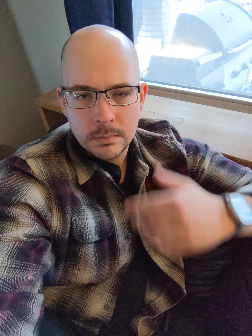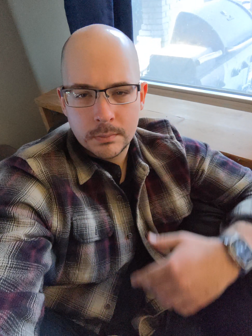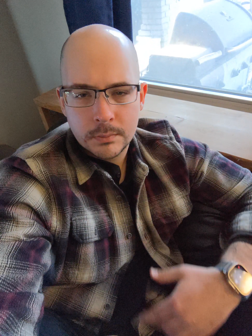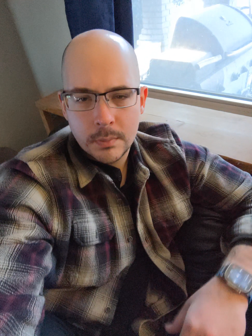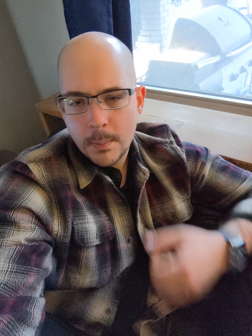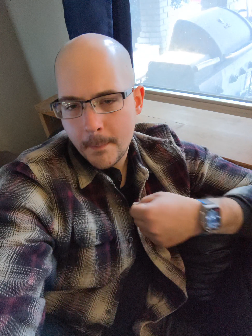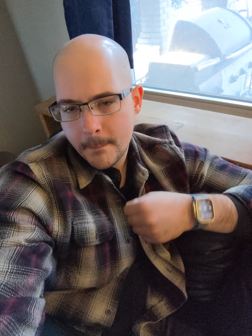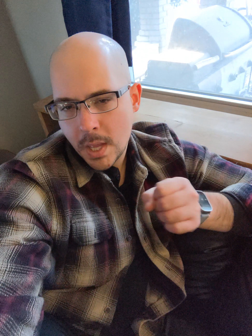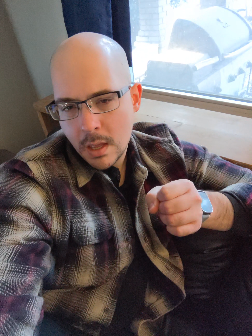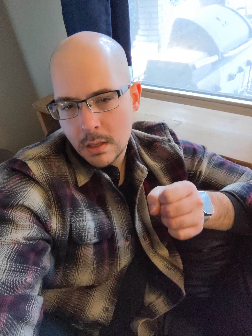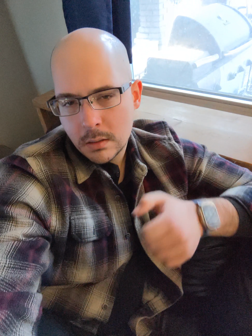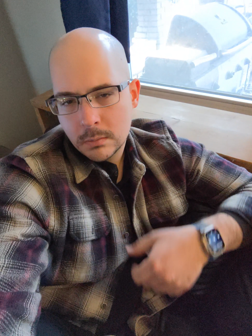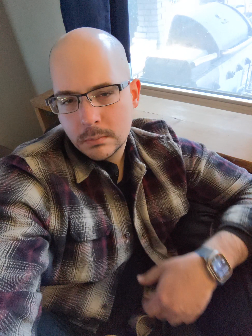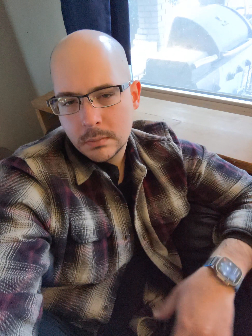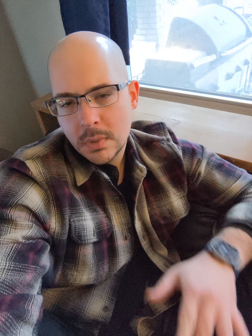make